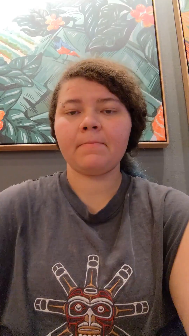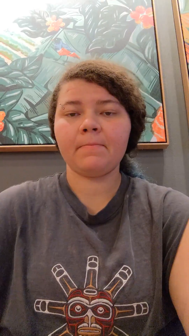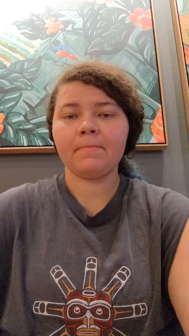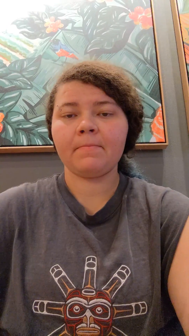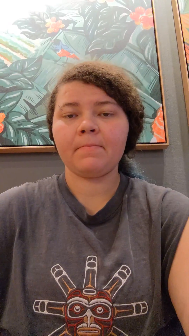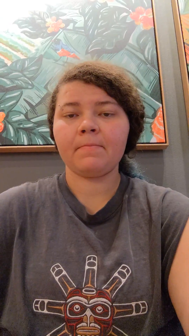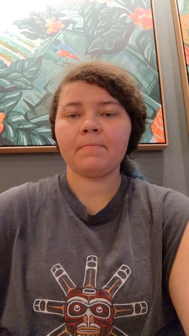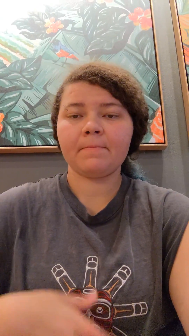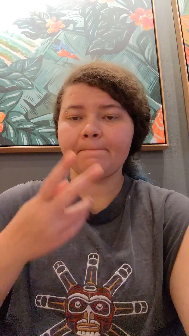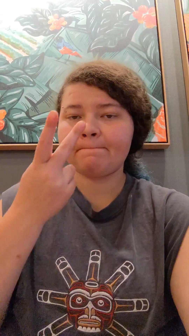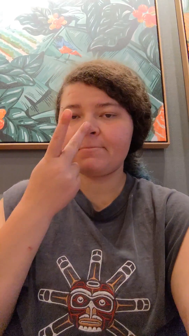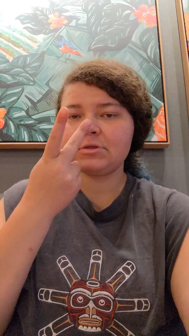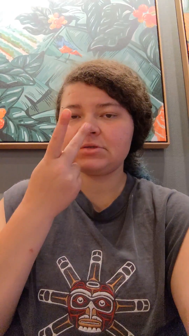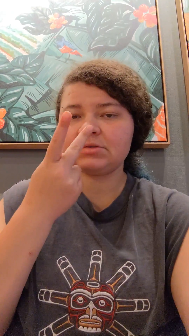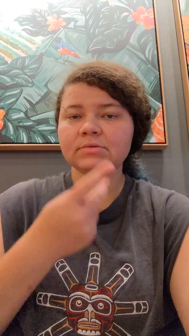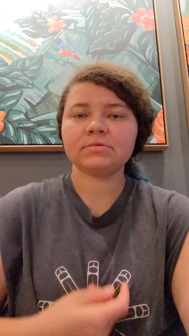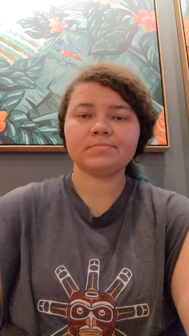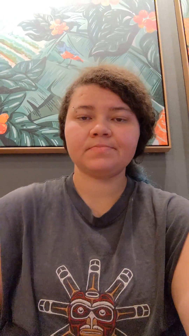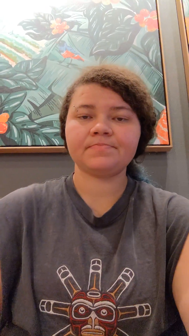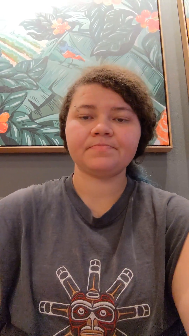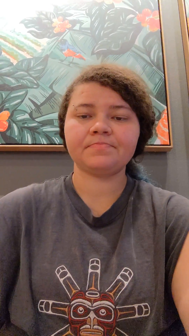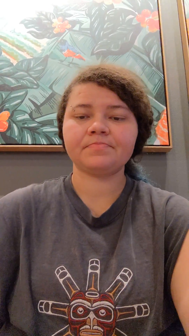penis